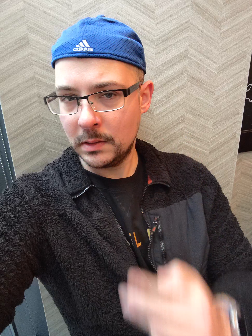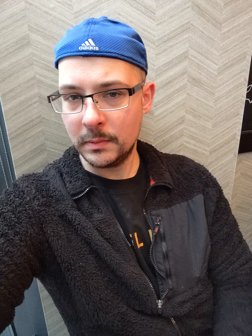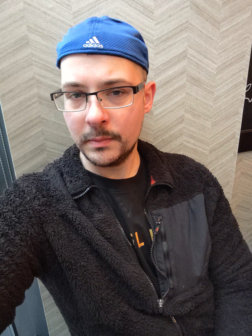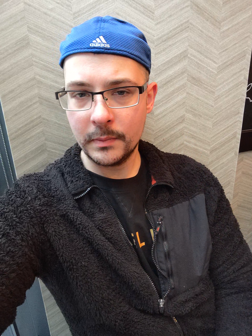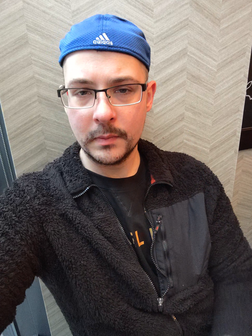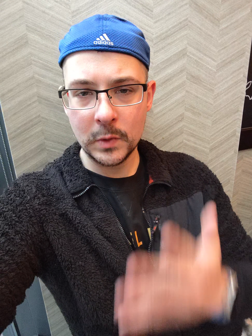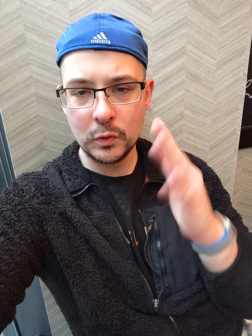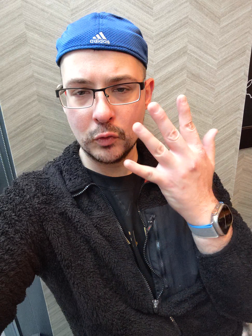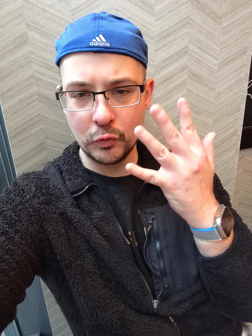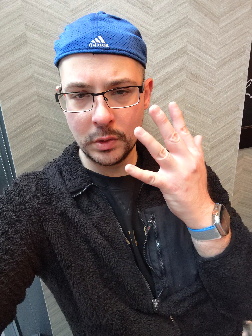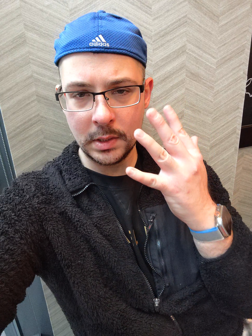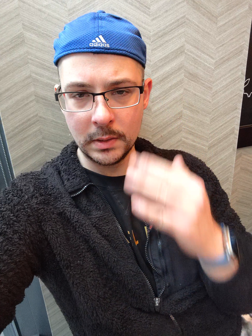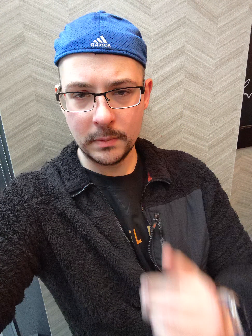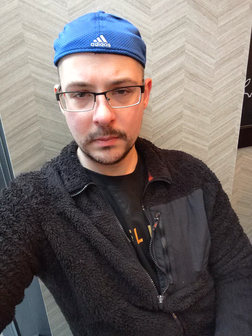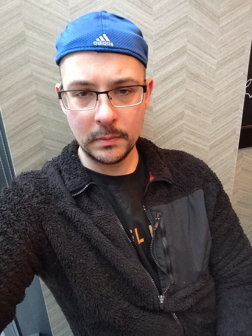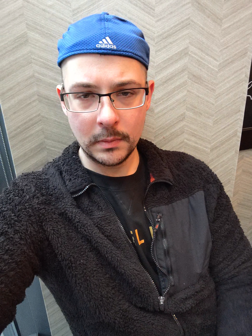tree